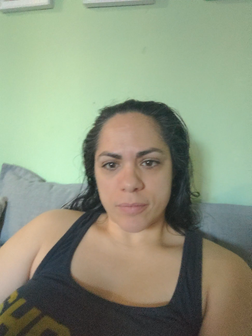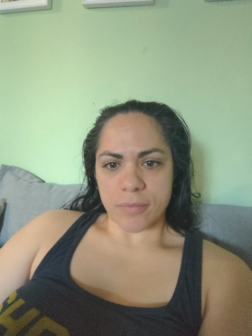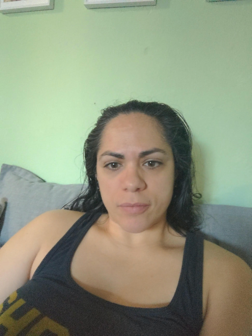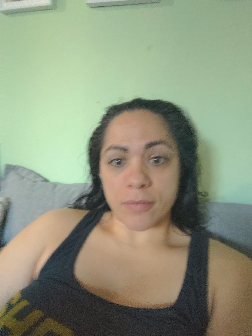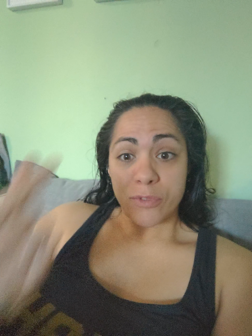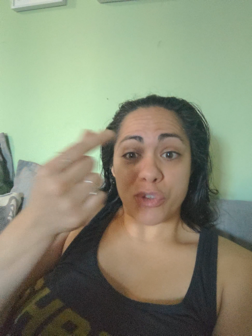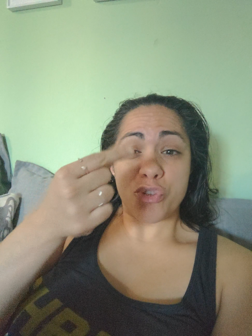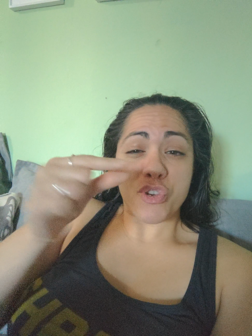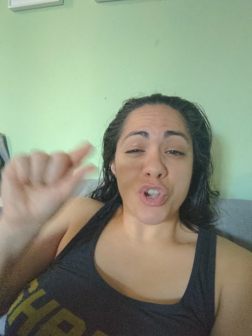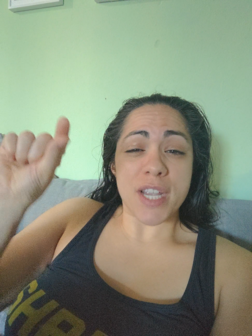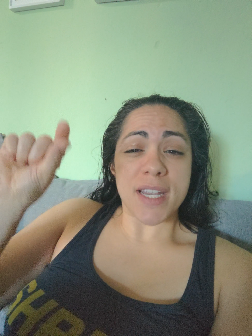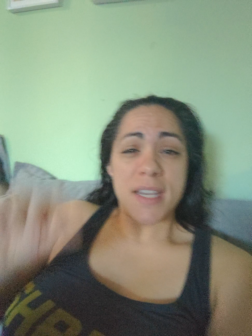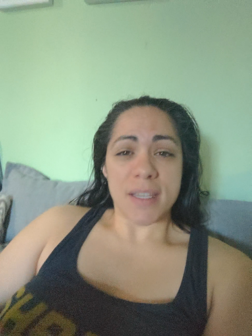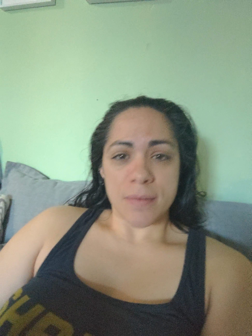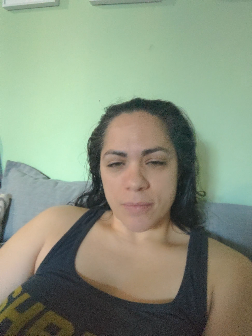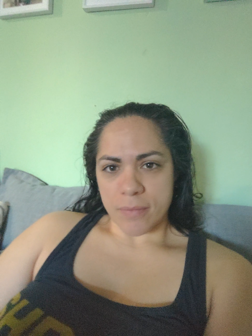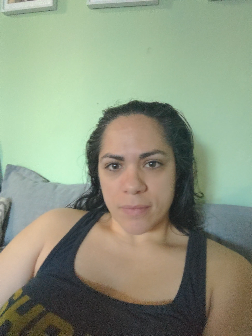green